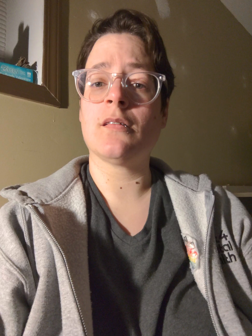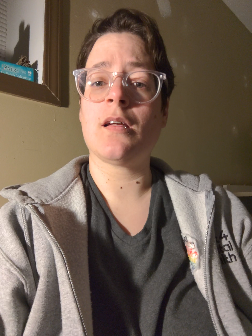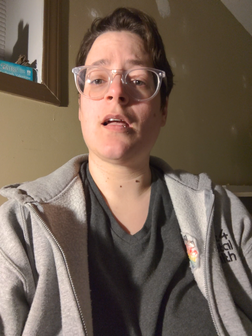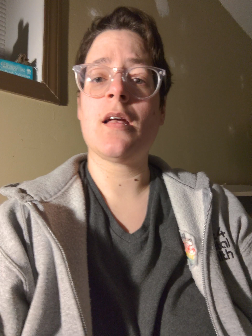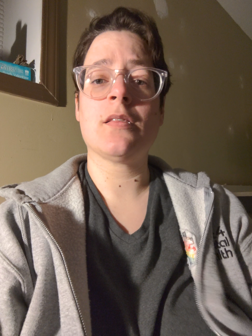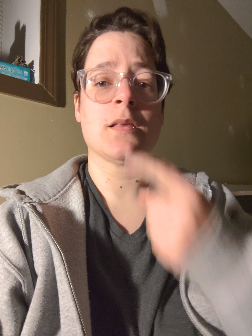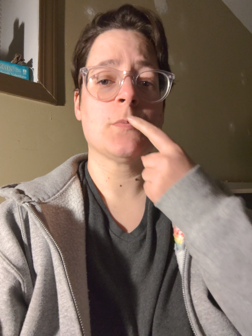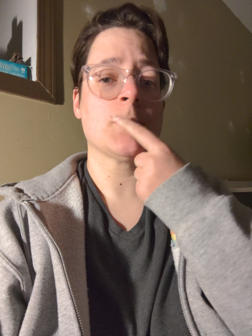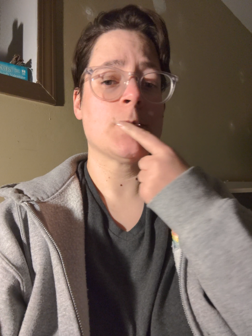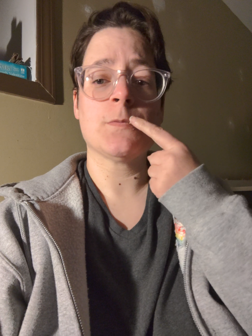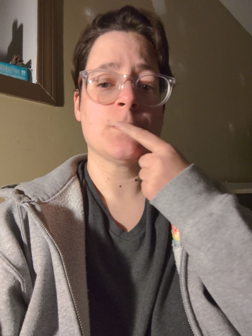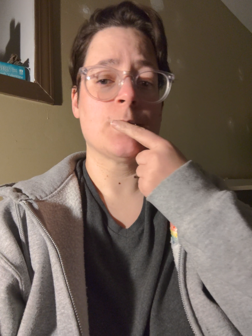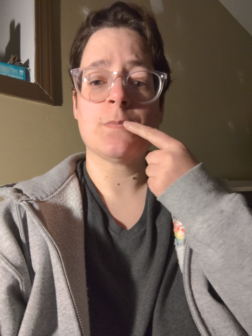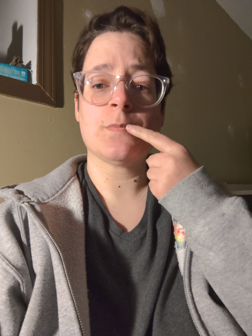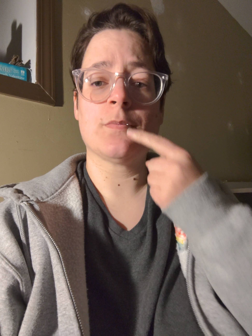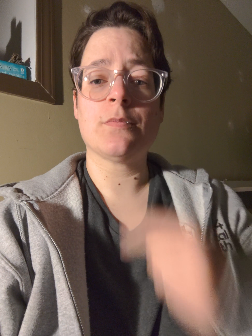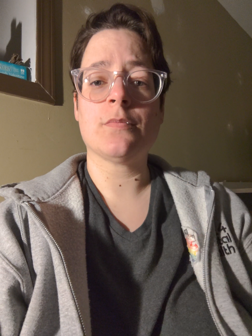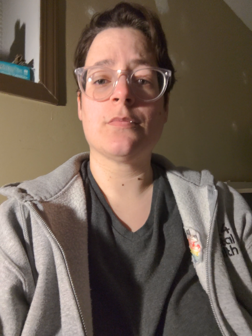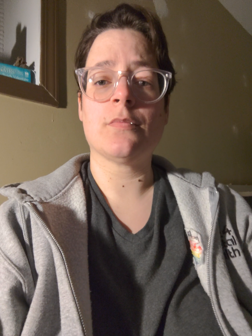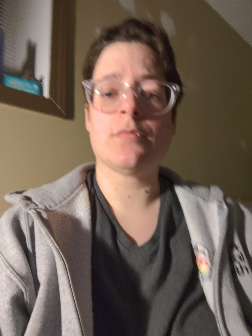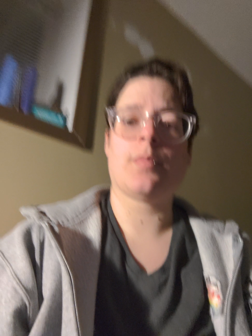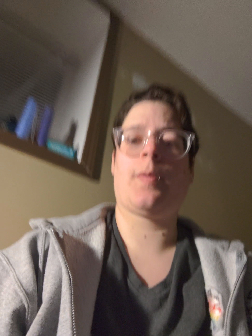lips